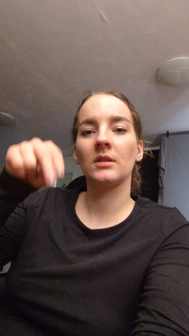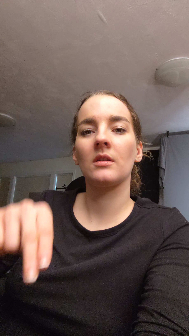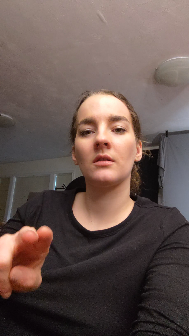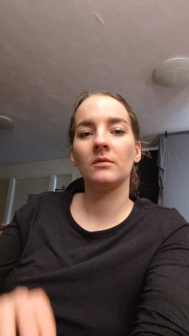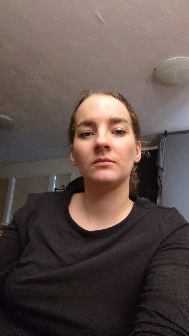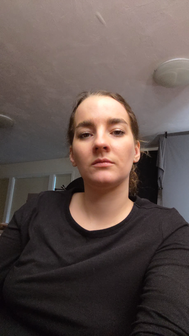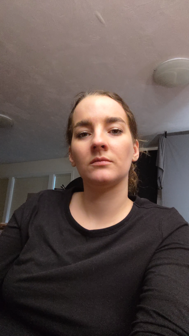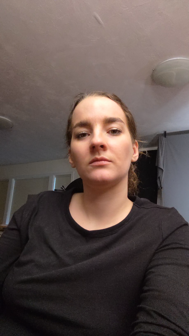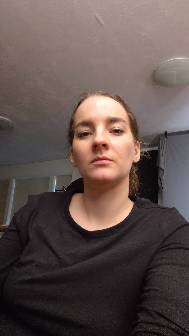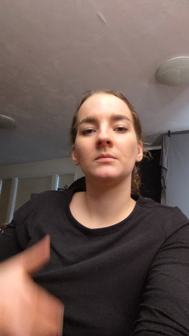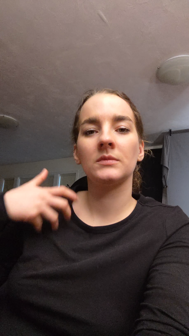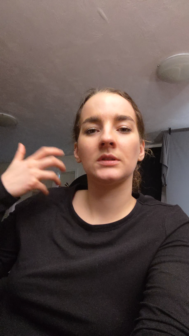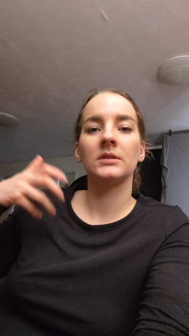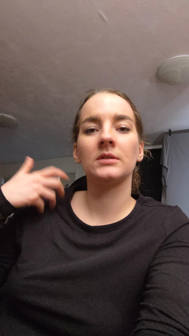monkey